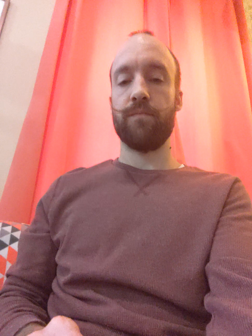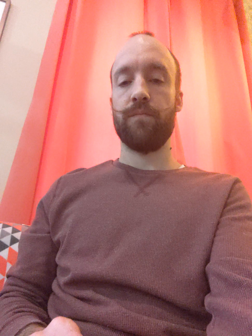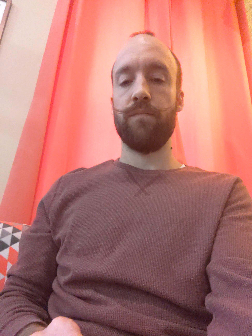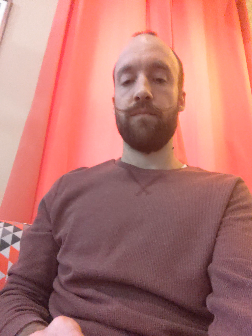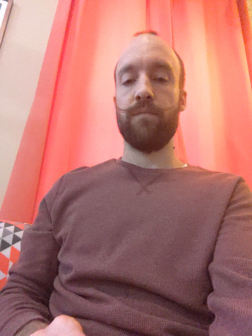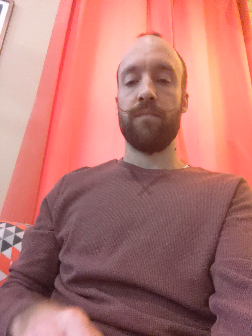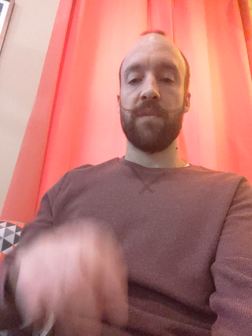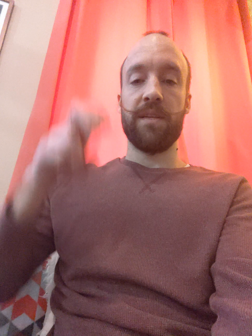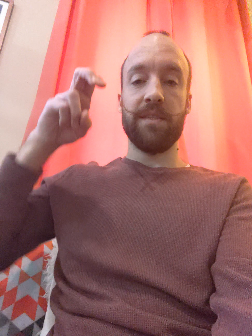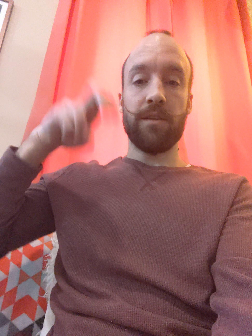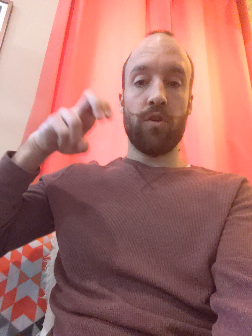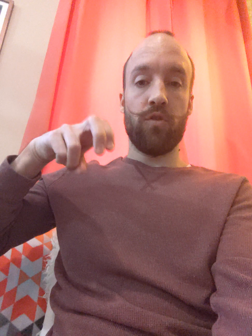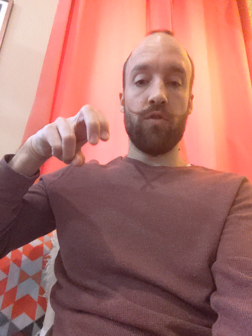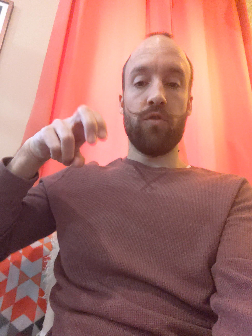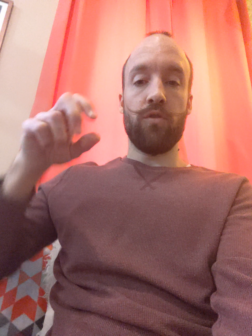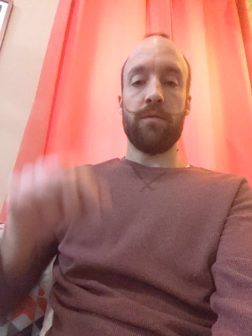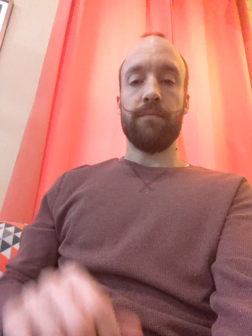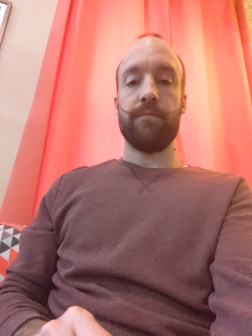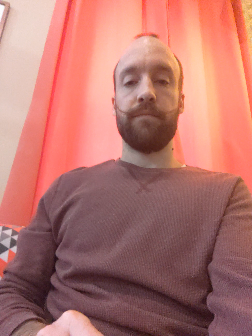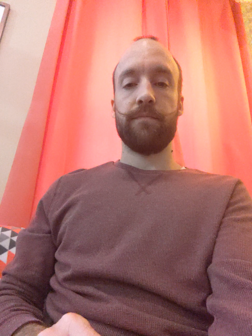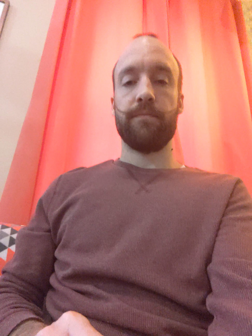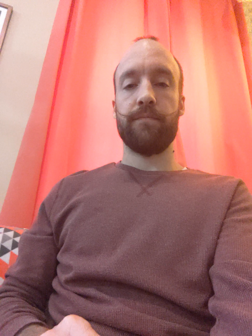chair